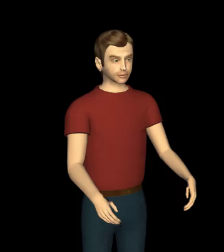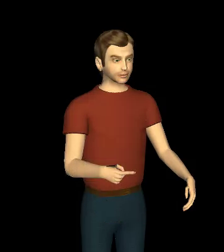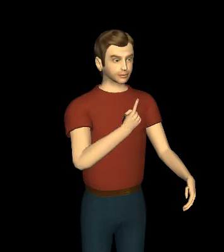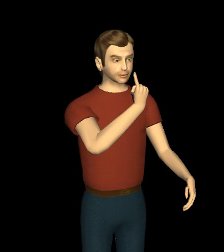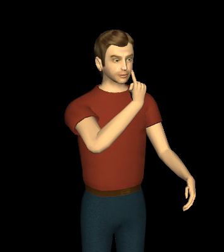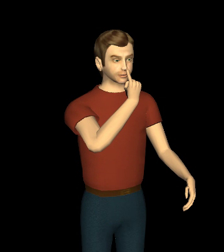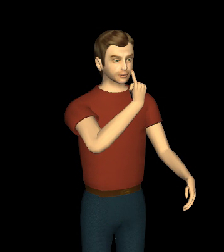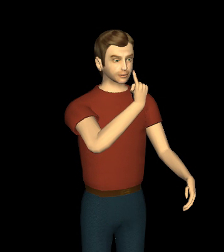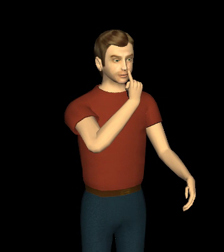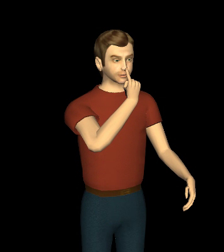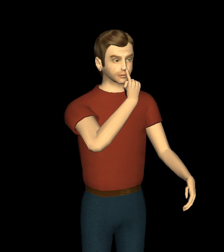أنف